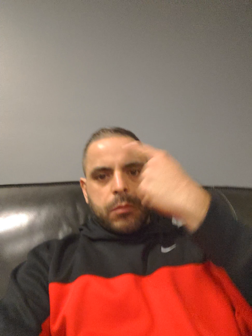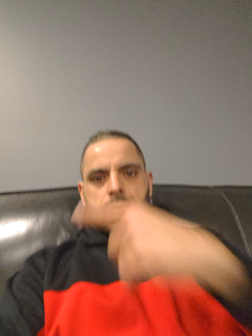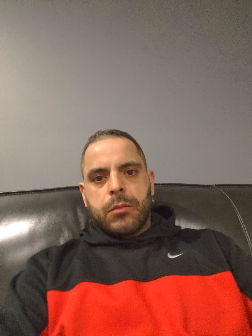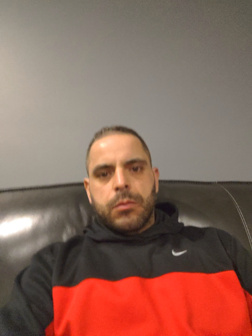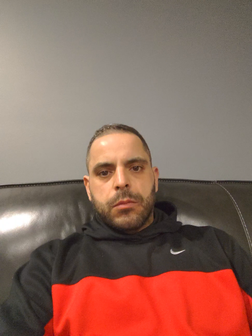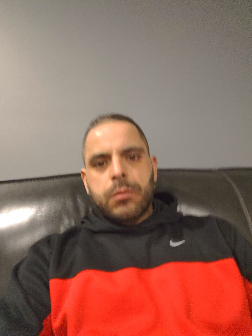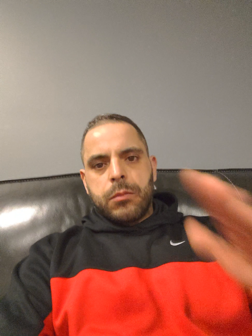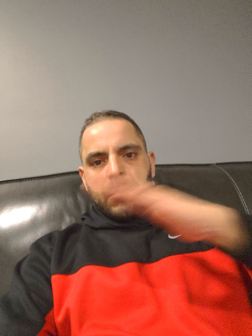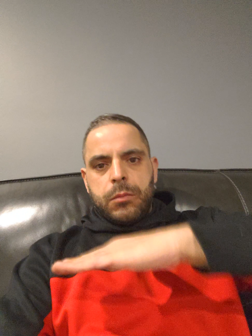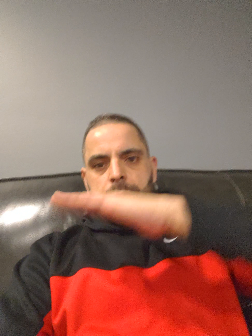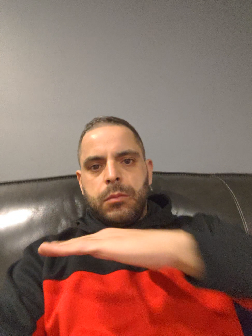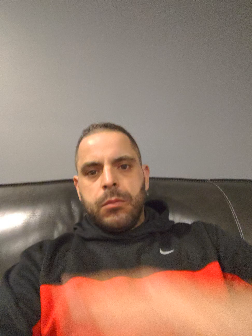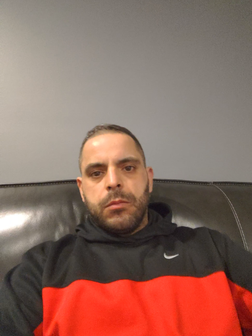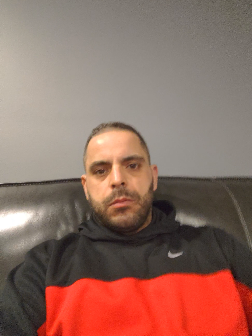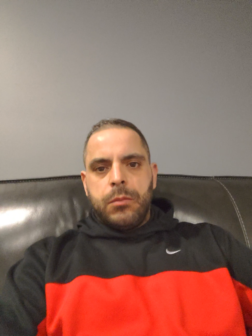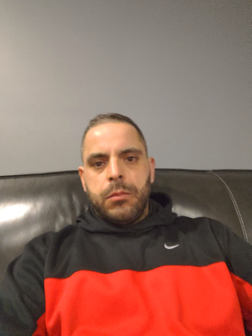table